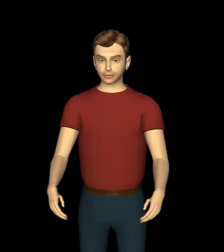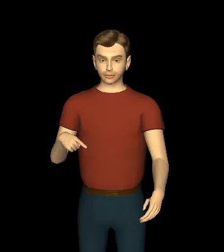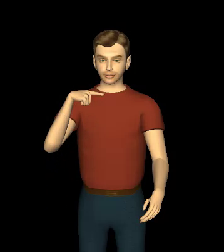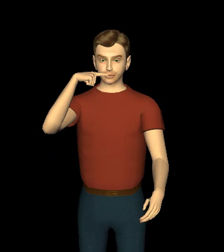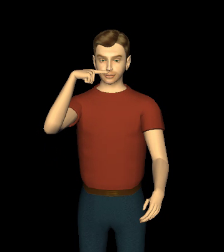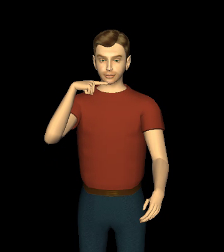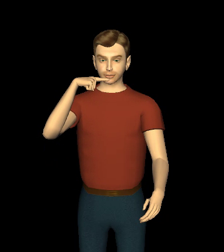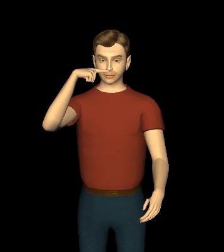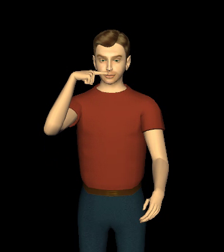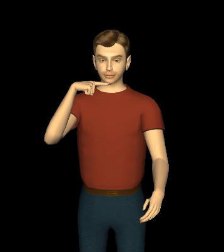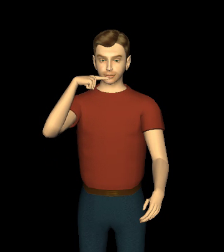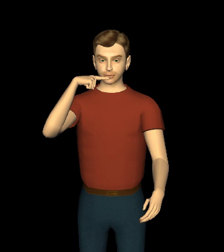يتحدث